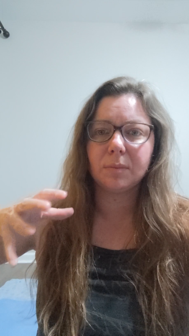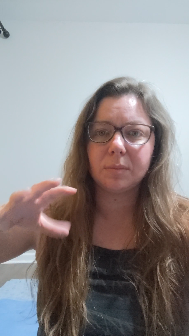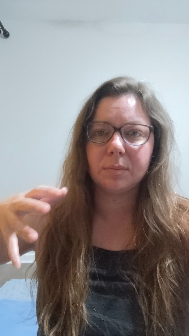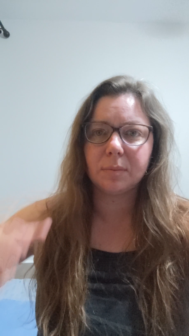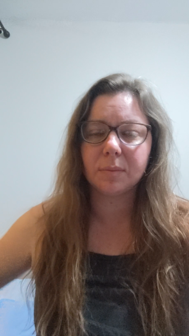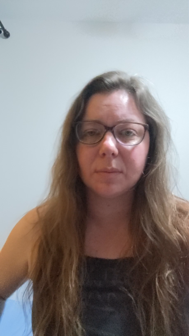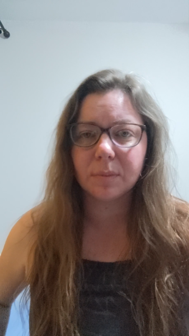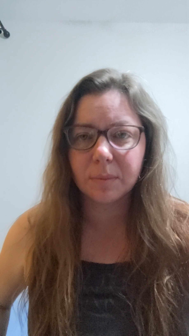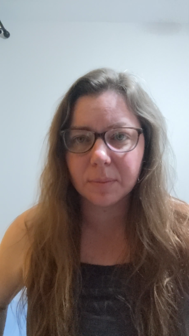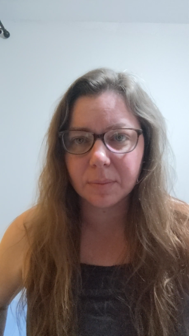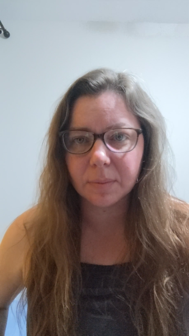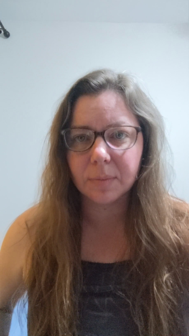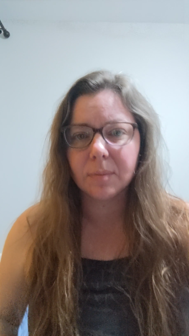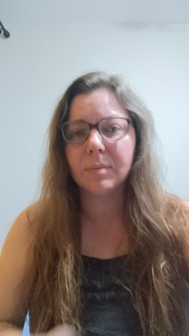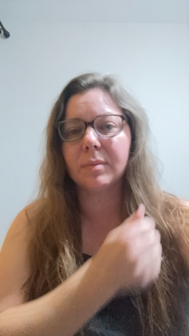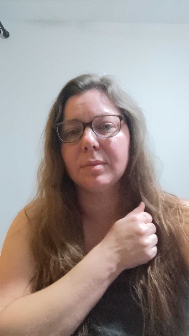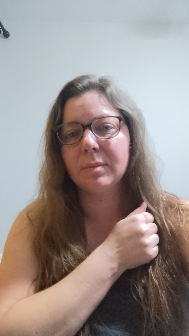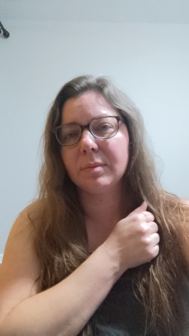love